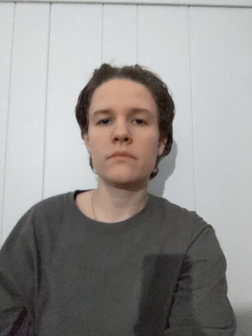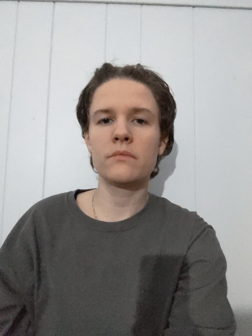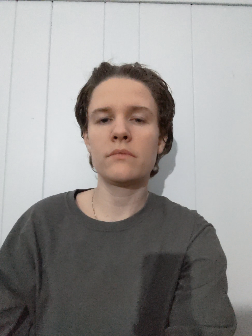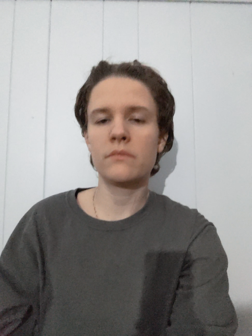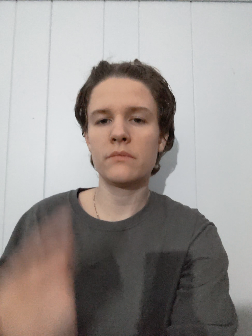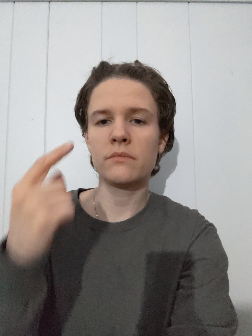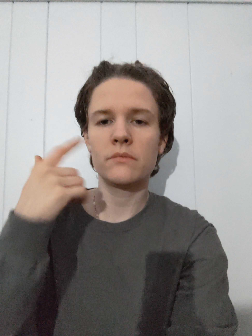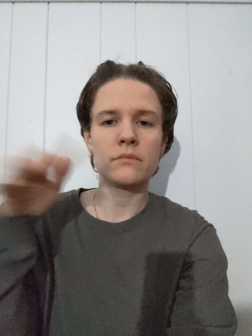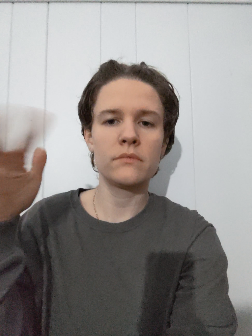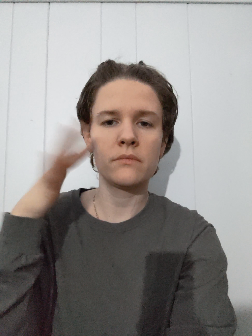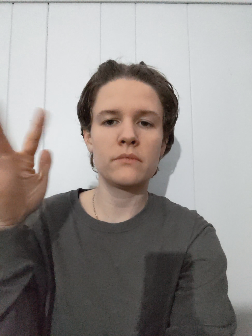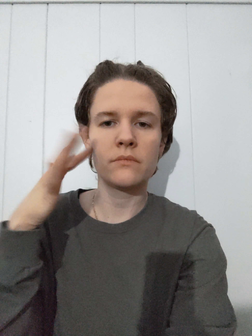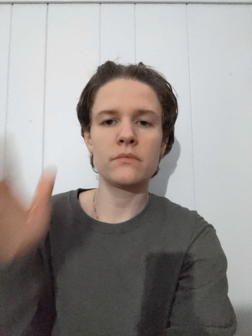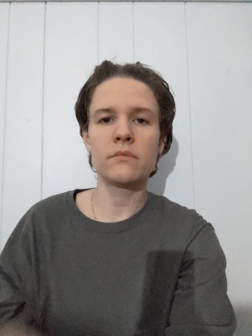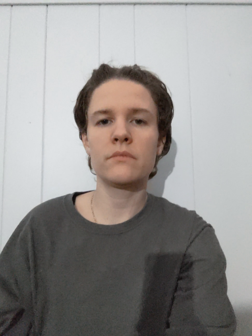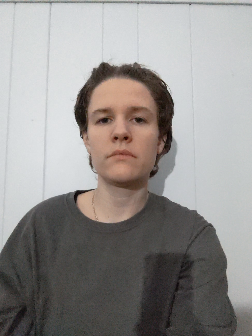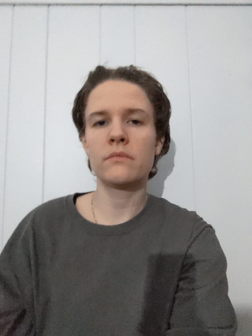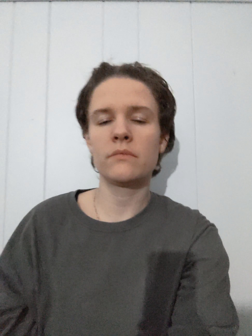noisy